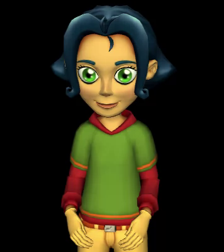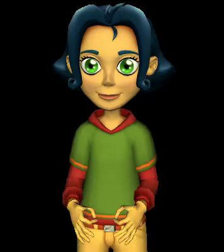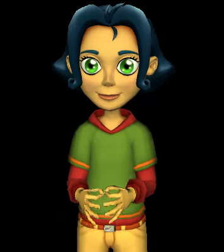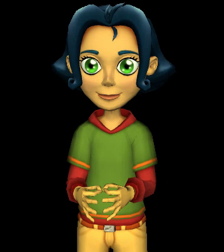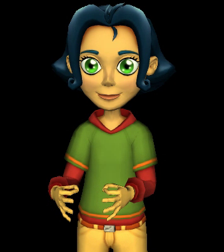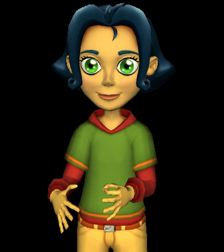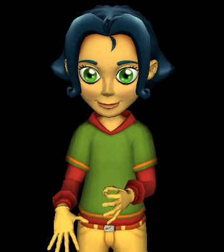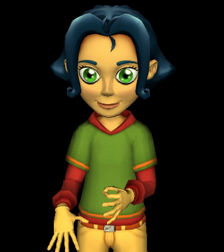نتائج